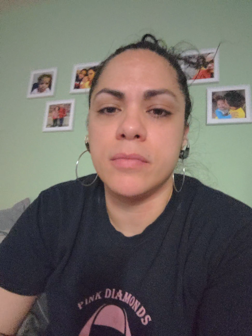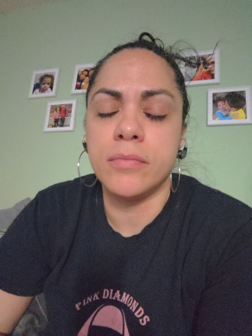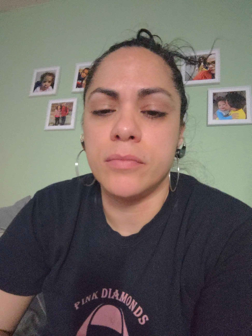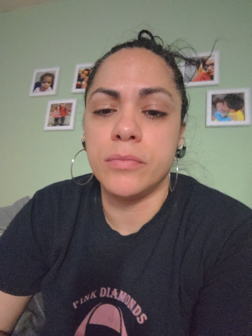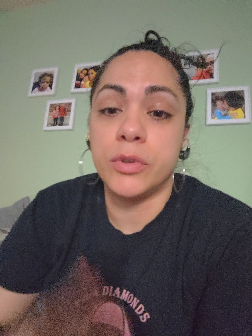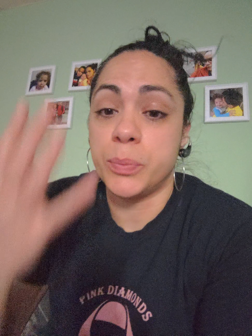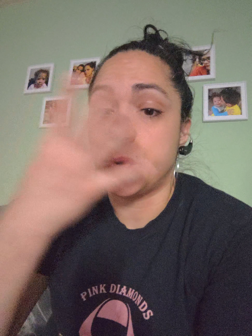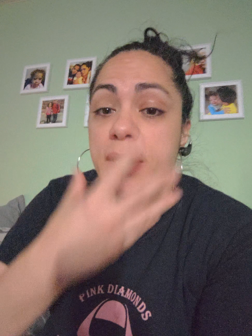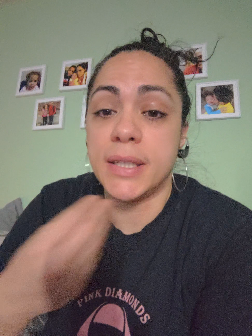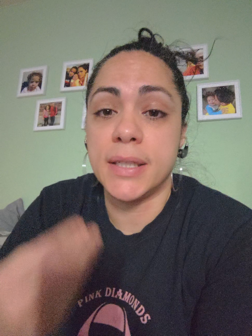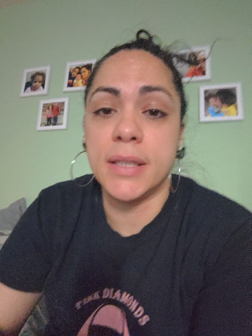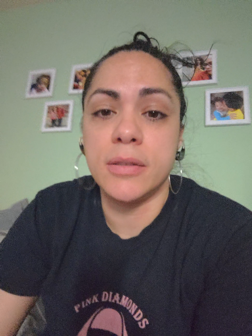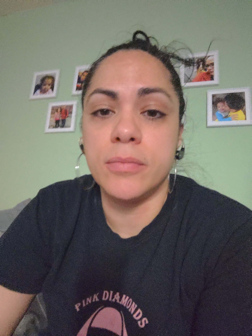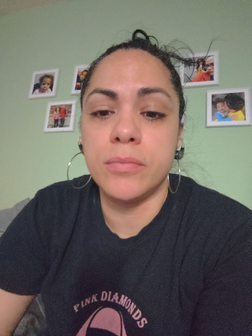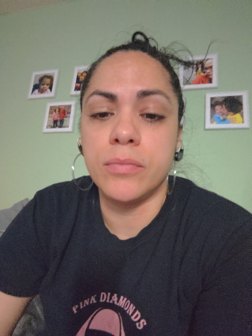pretty